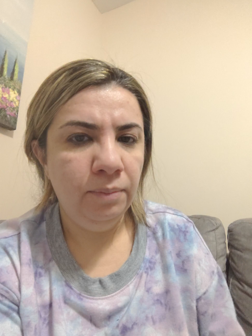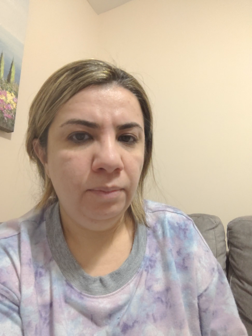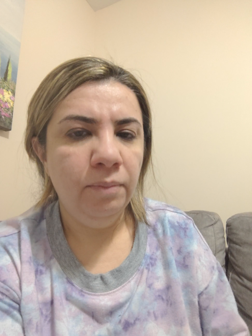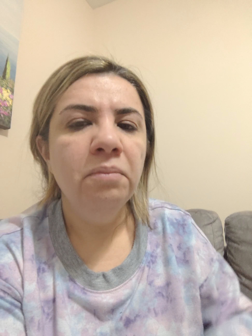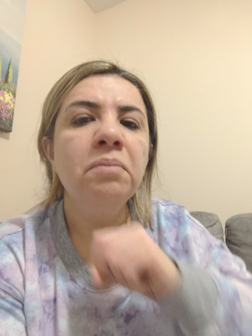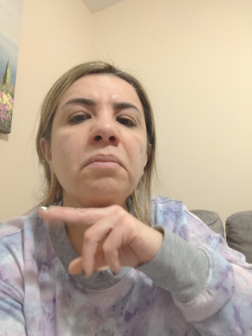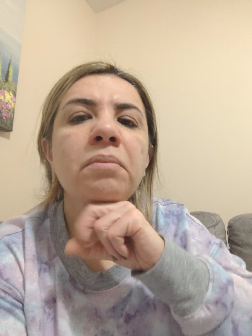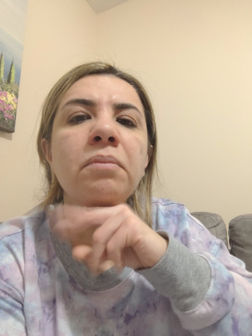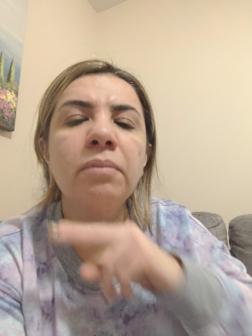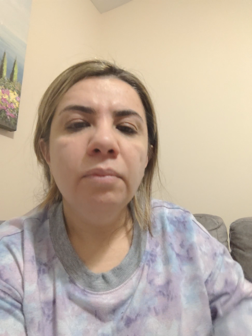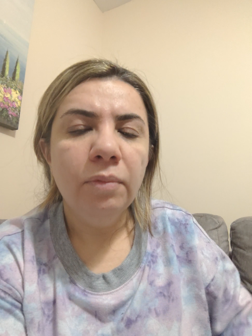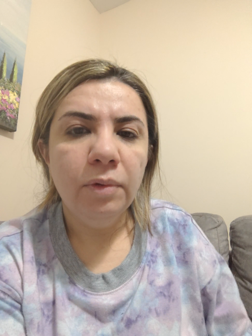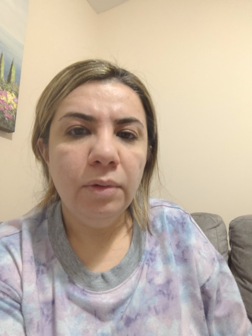frog